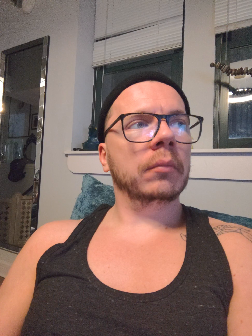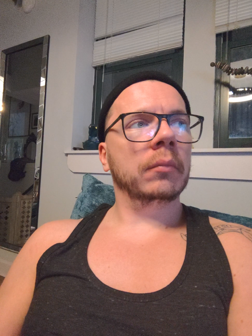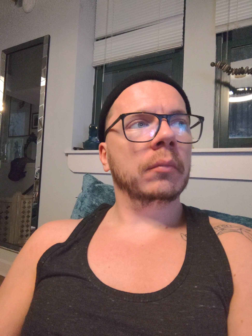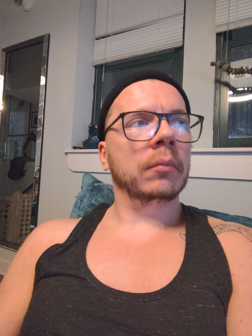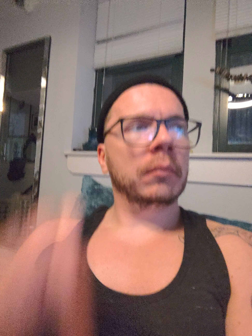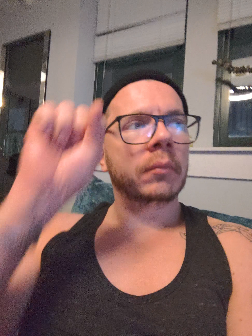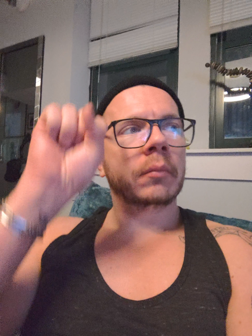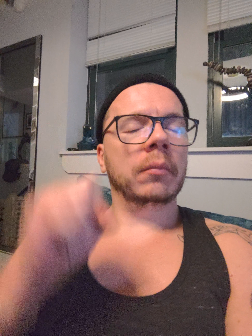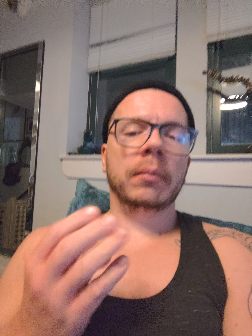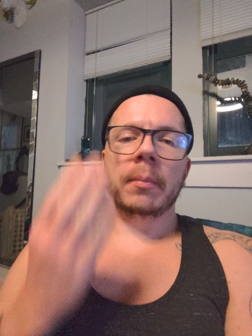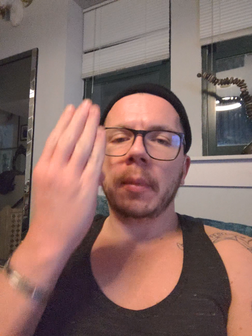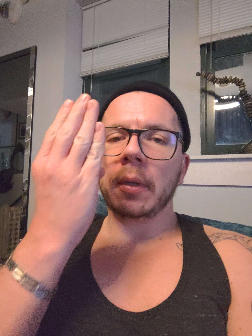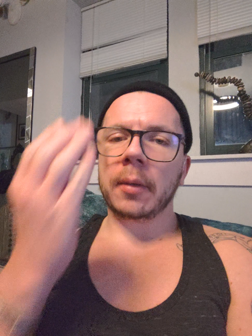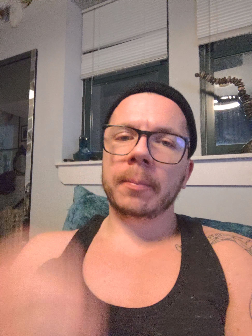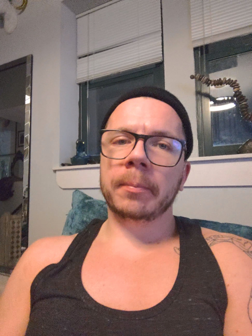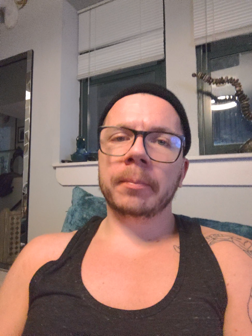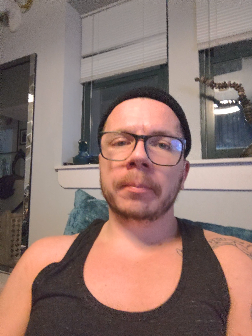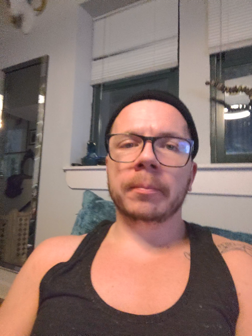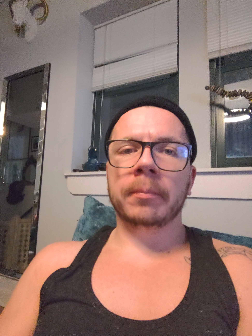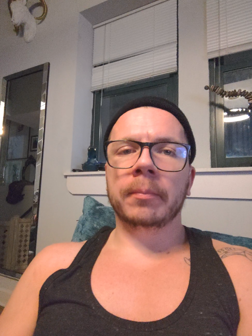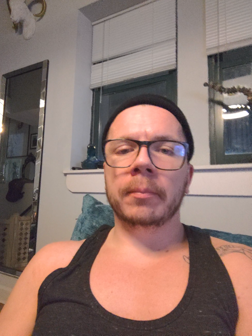mitten